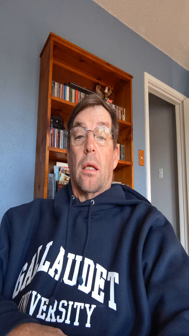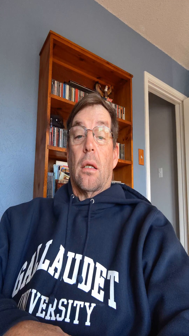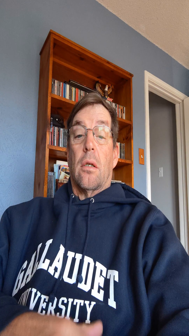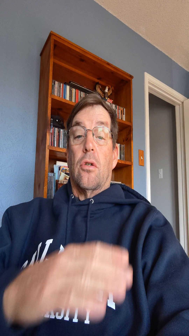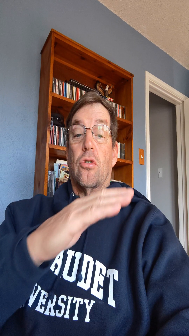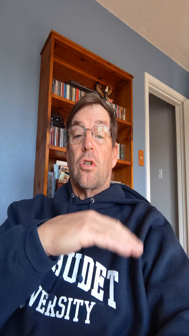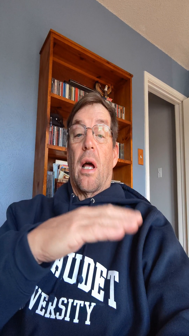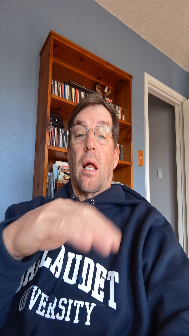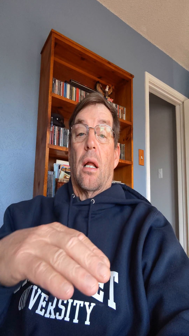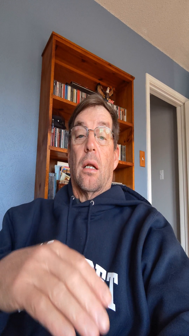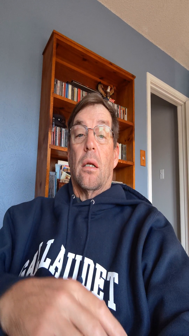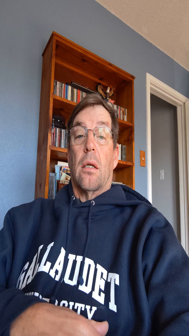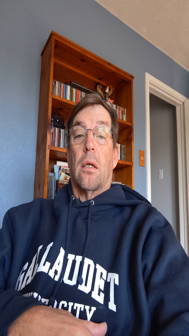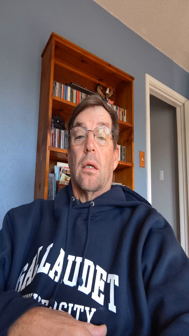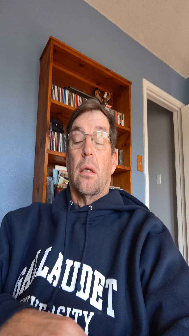child